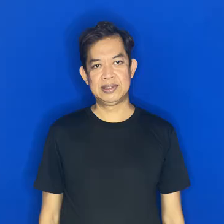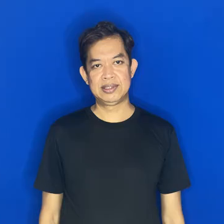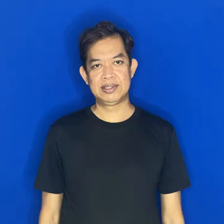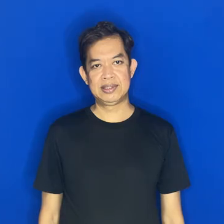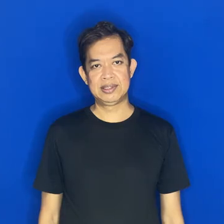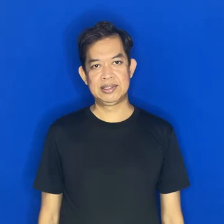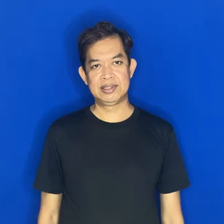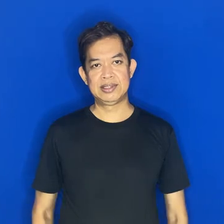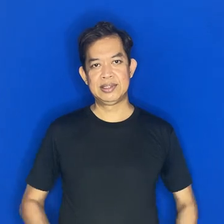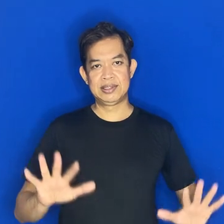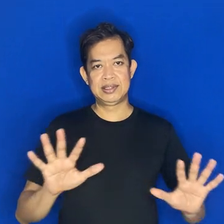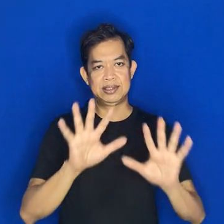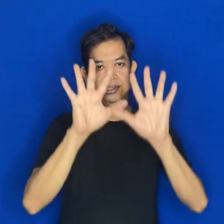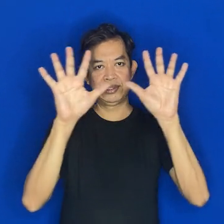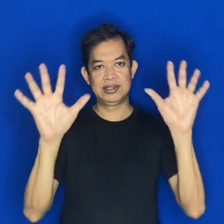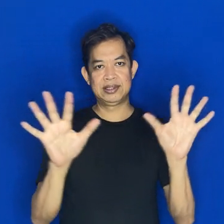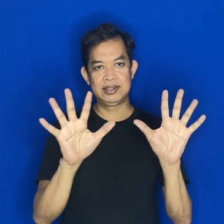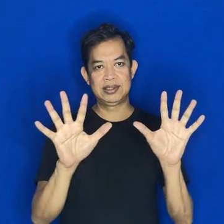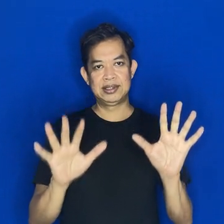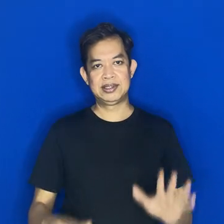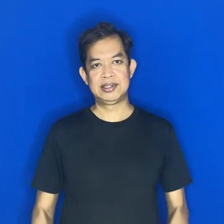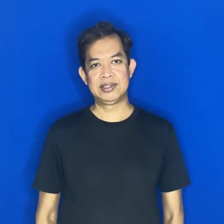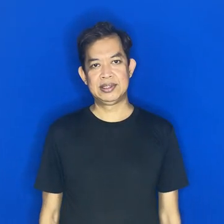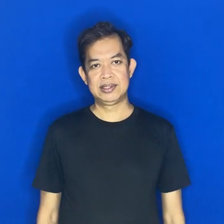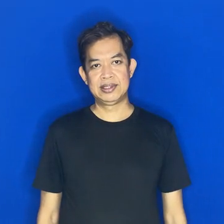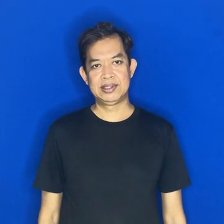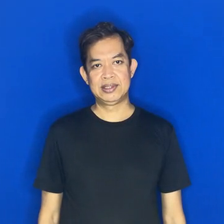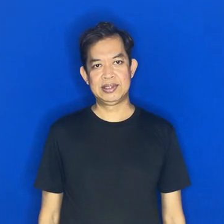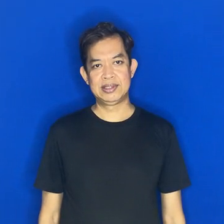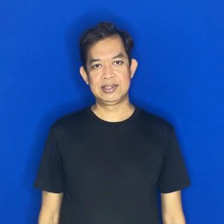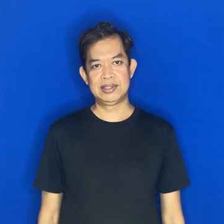sunday